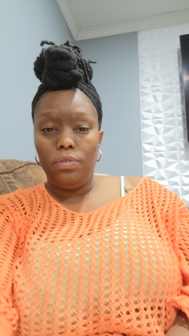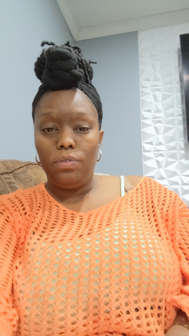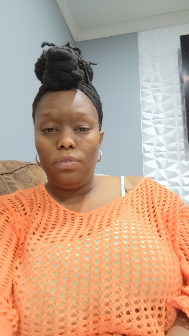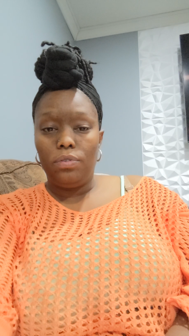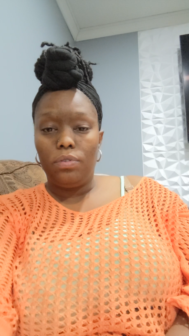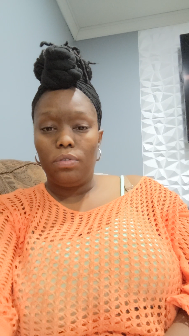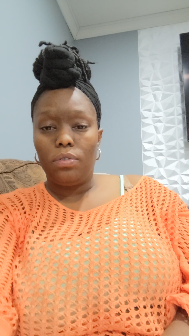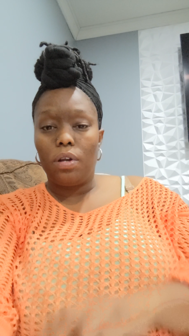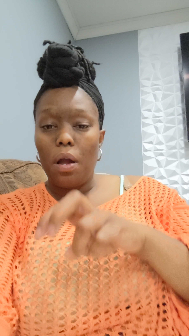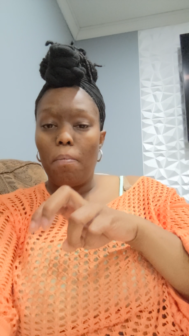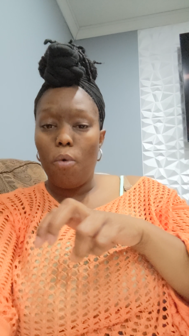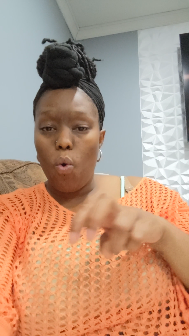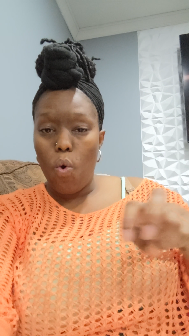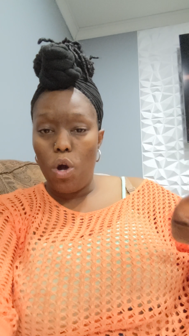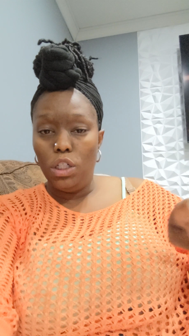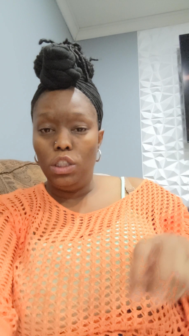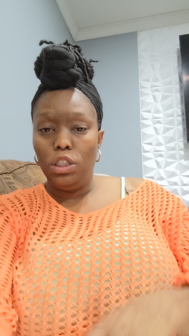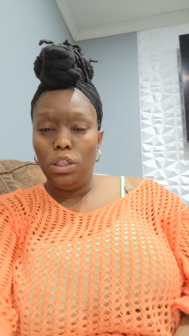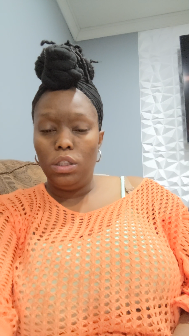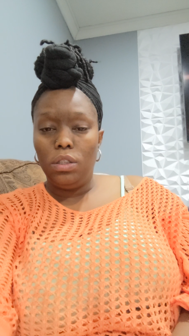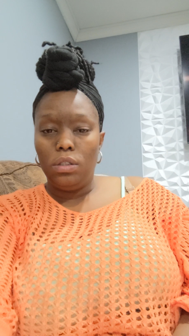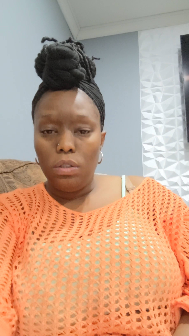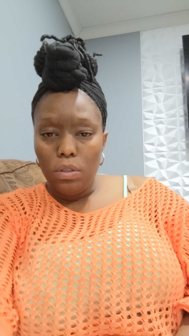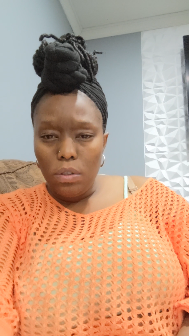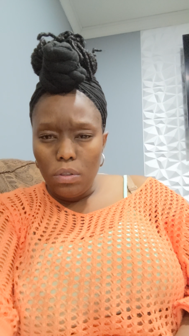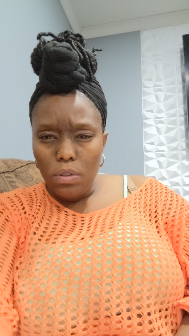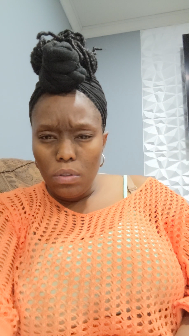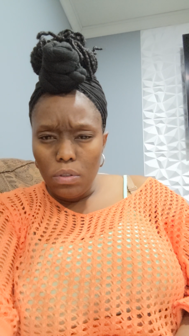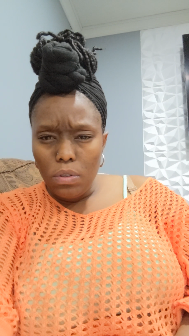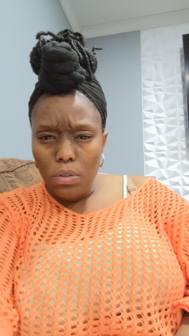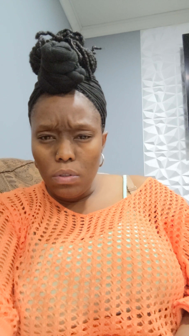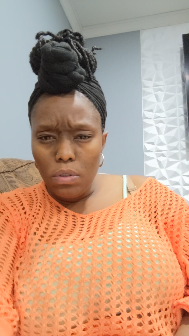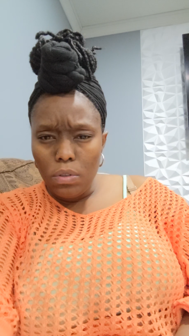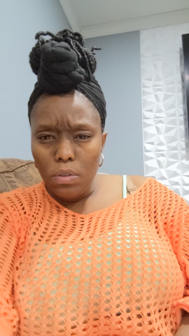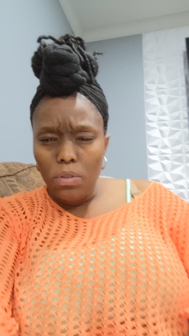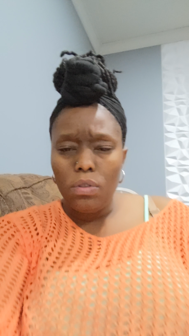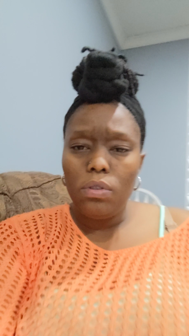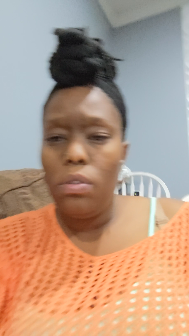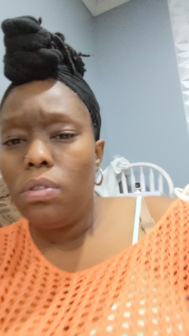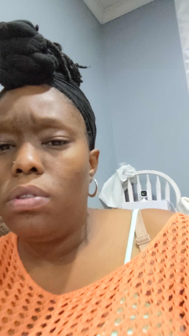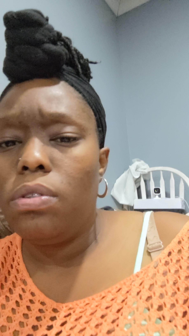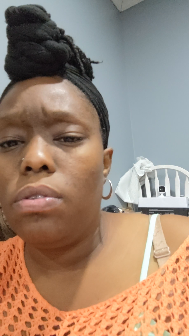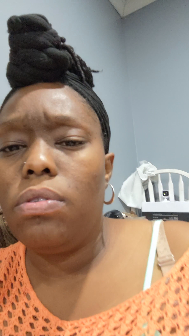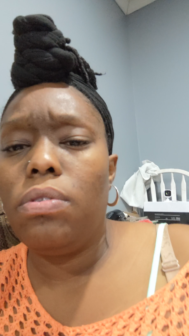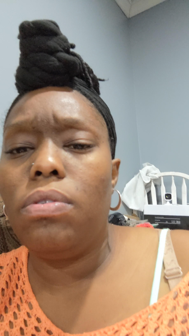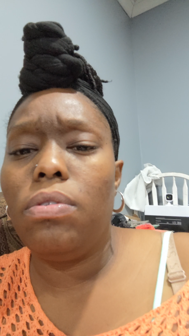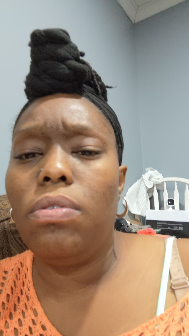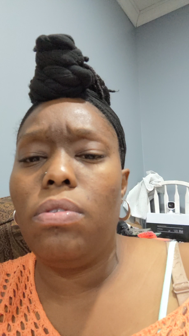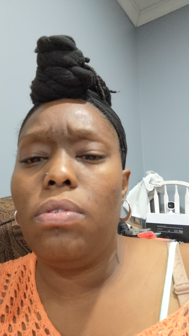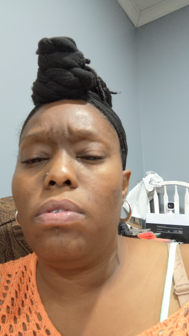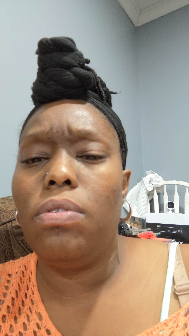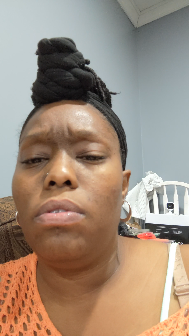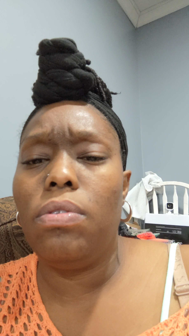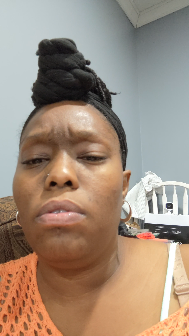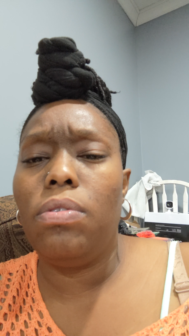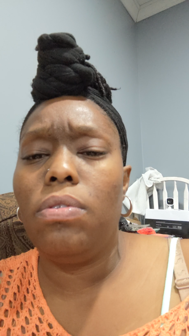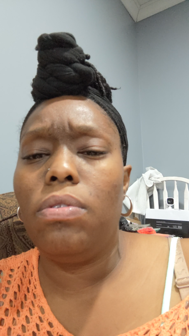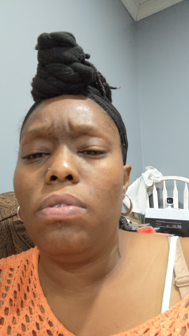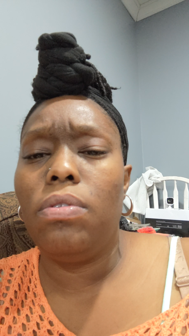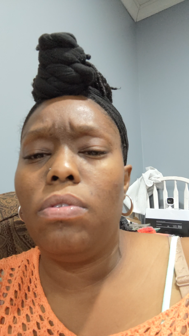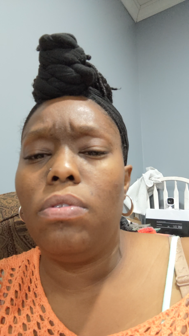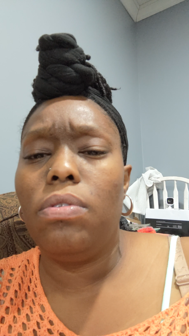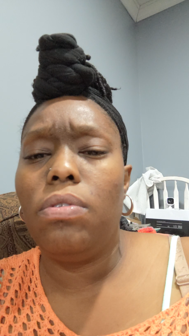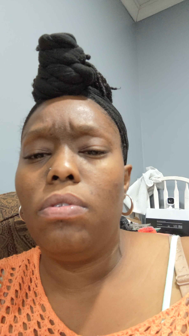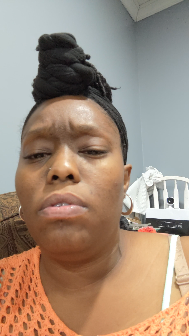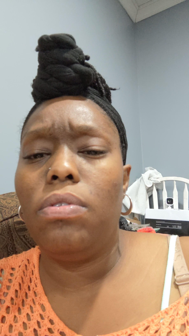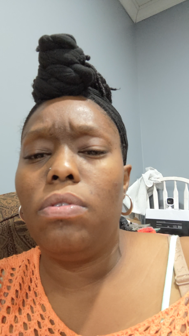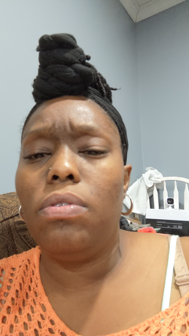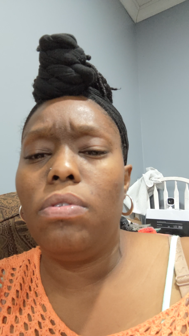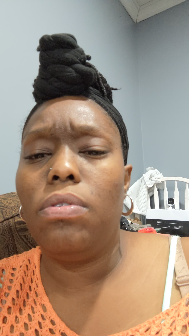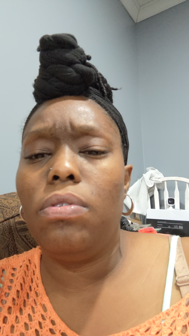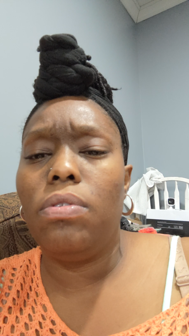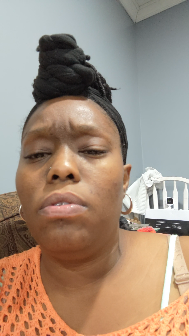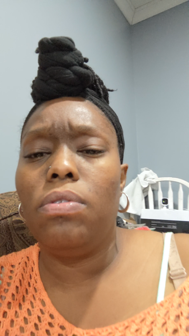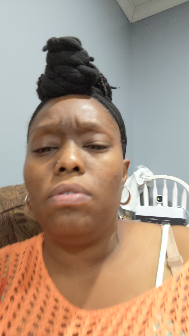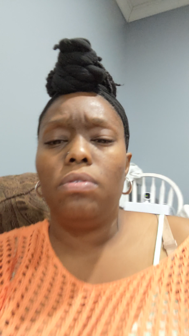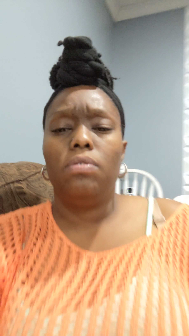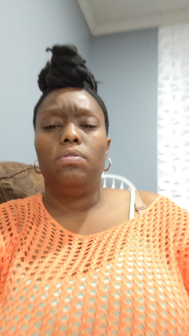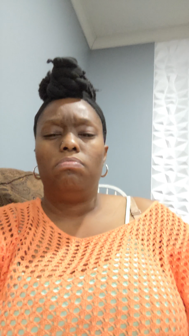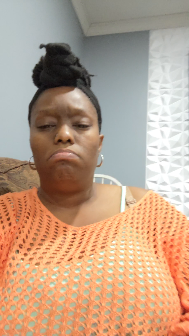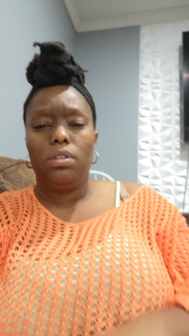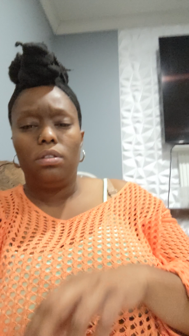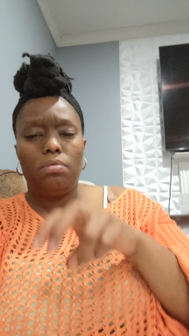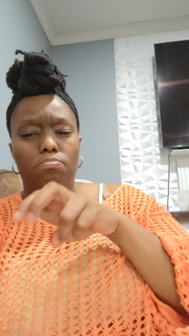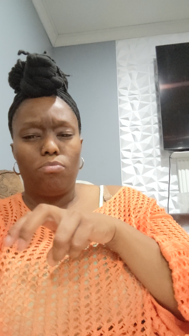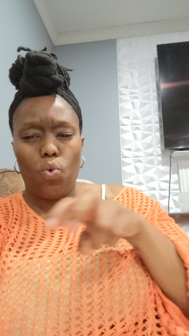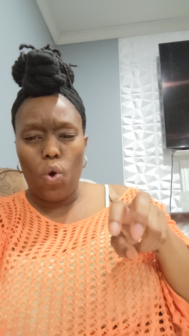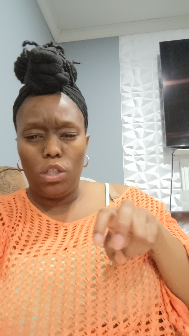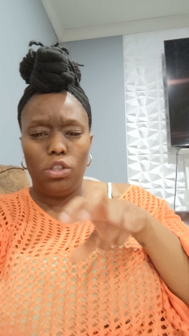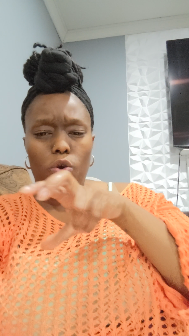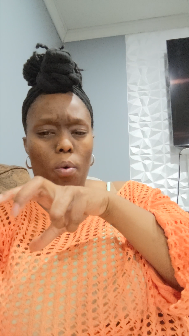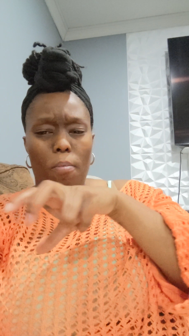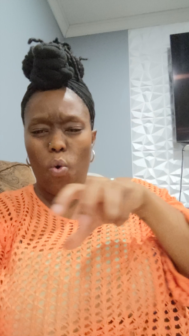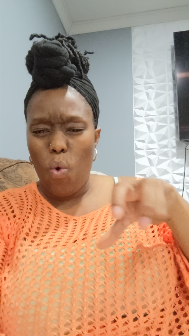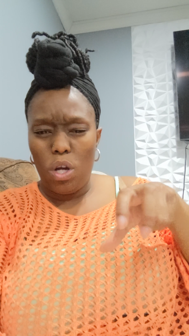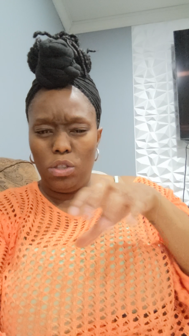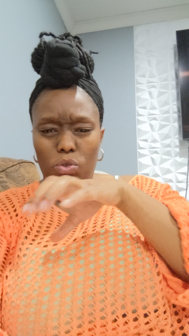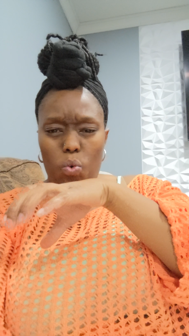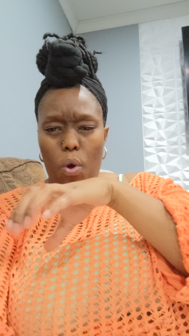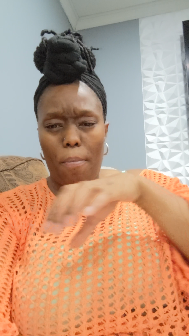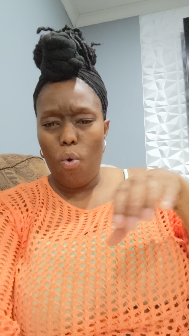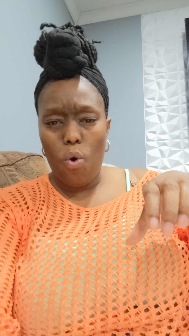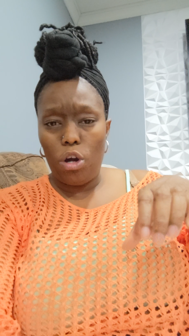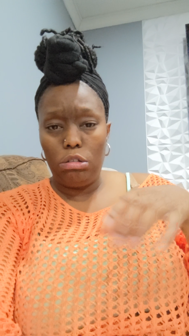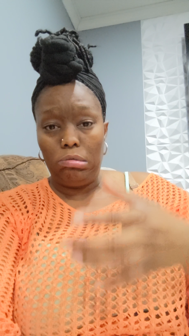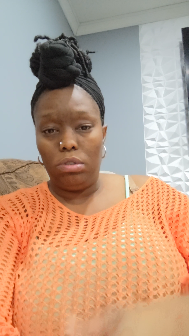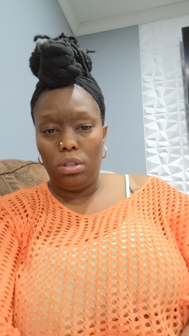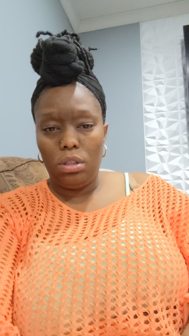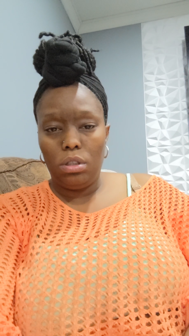porch